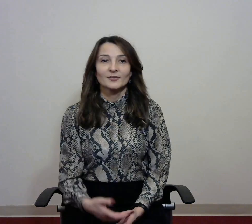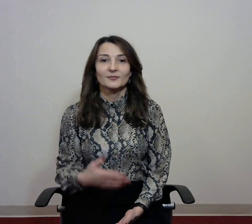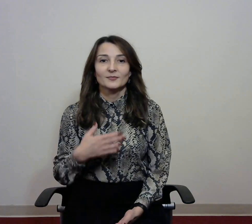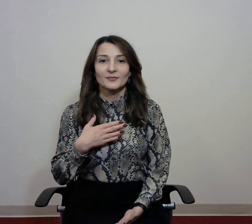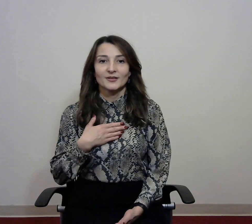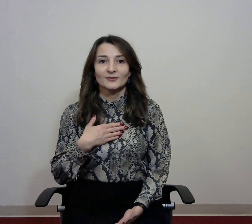mən